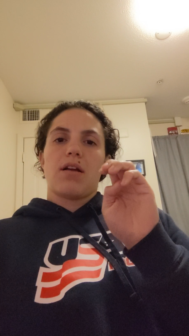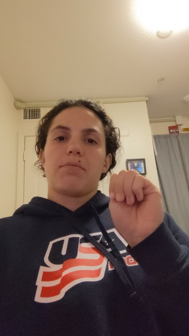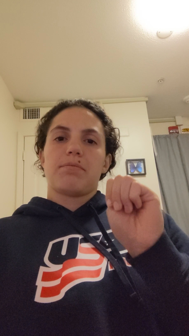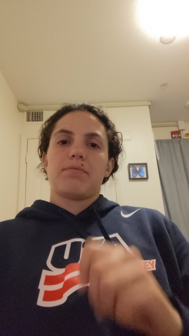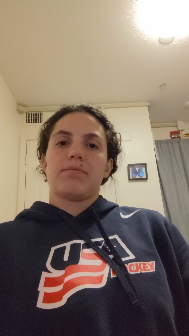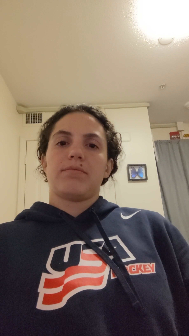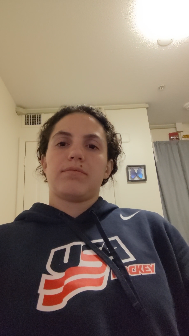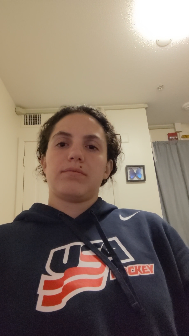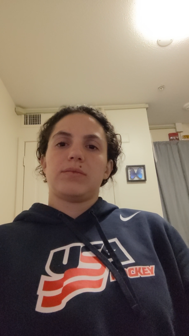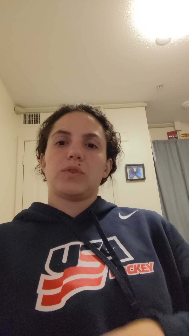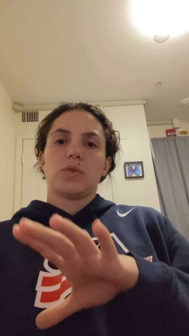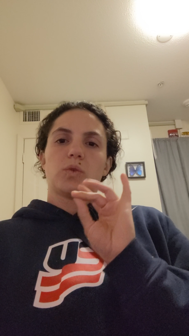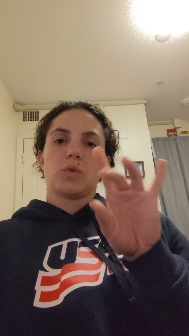choose